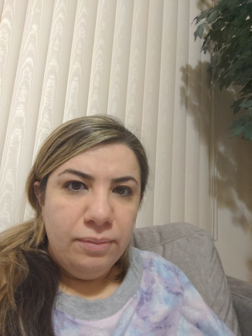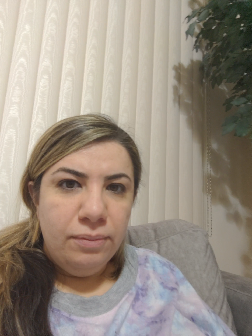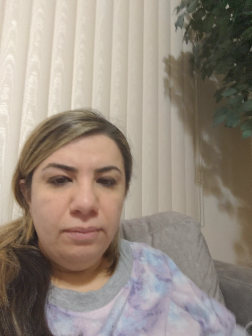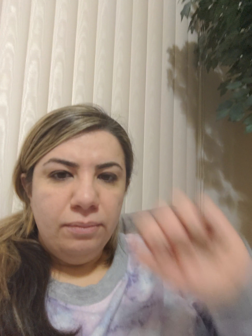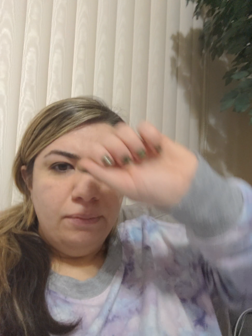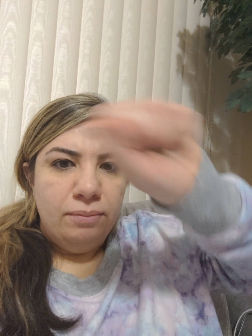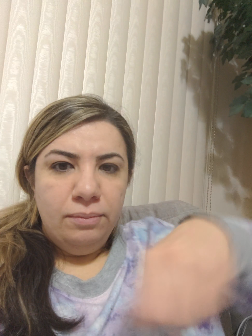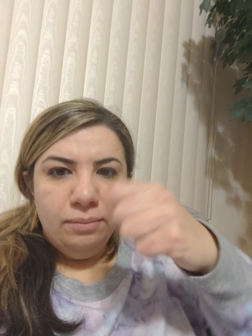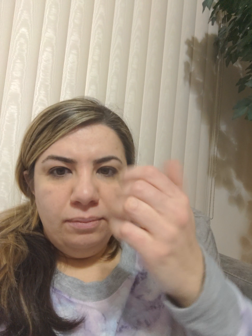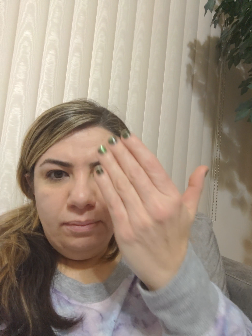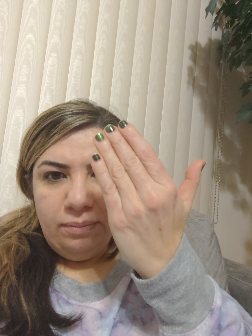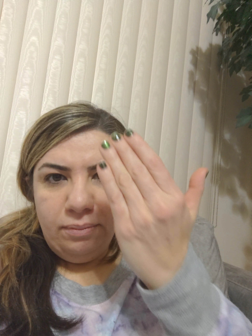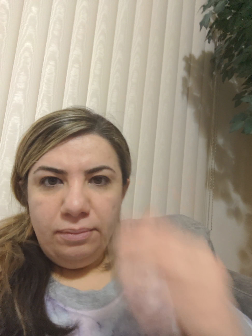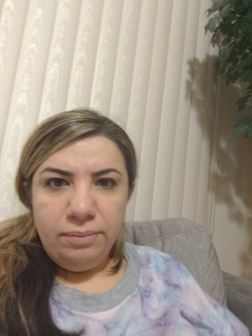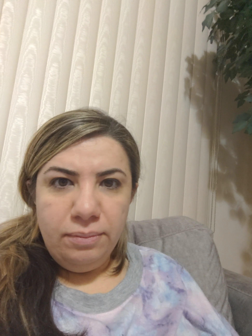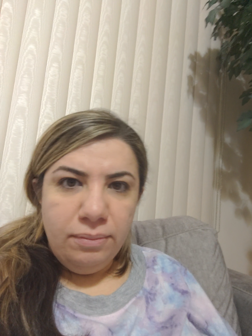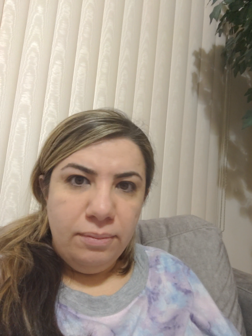mitten